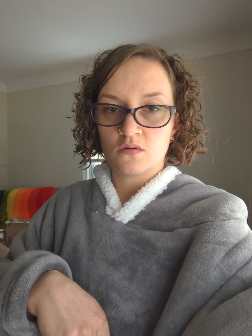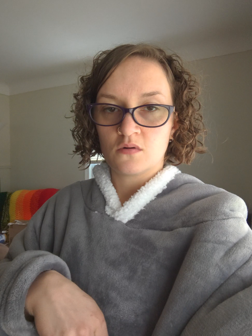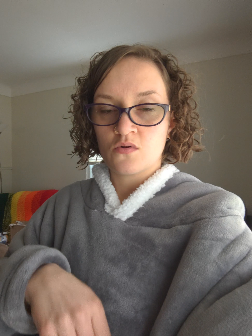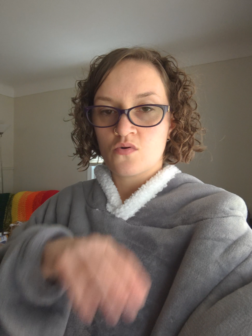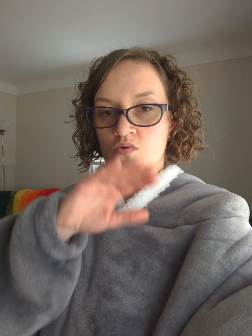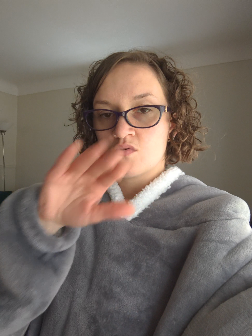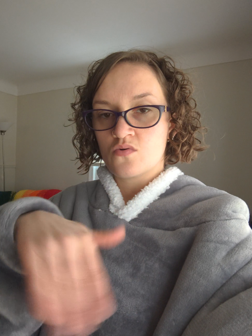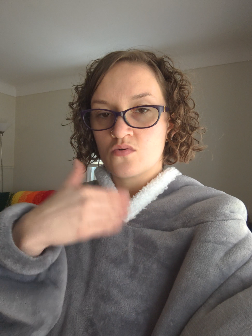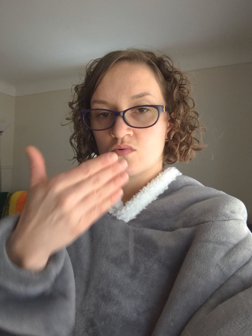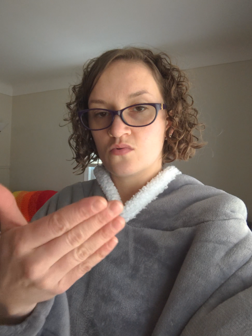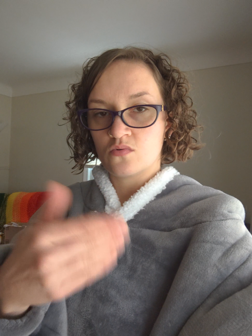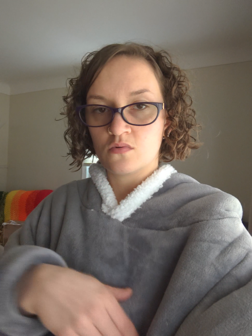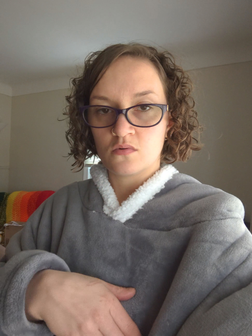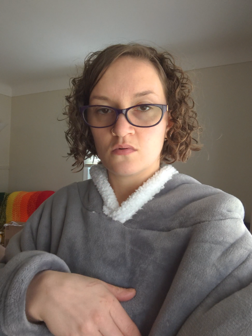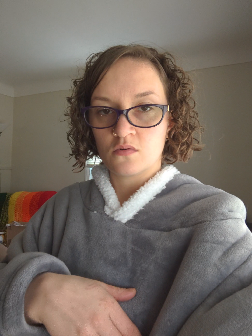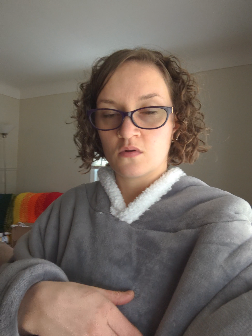all